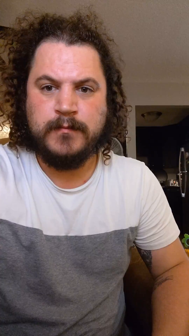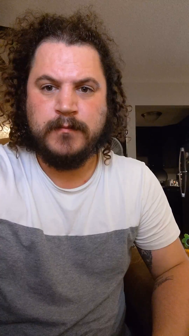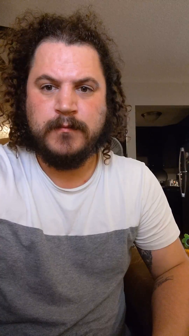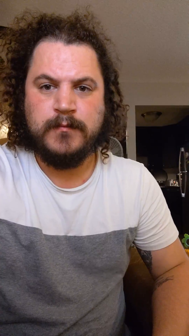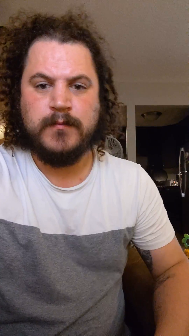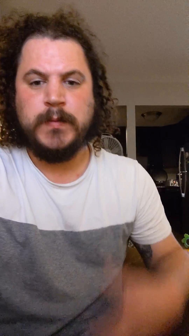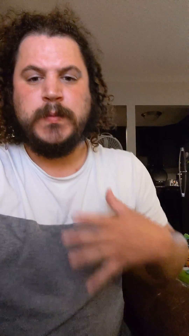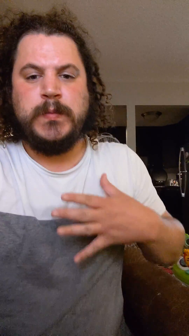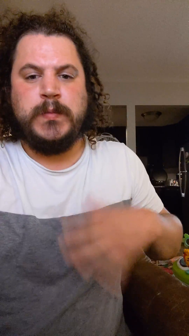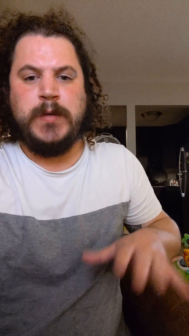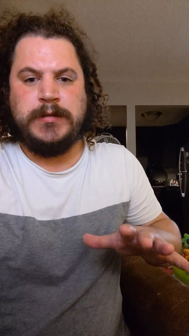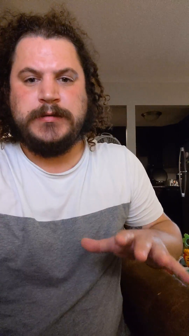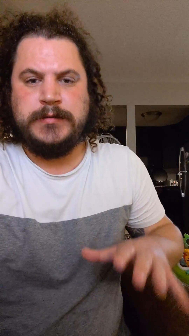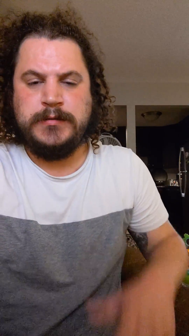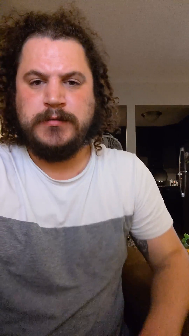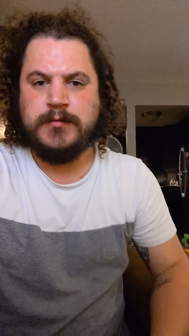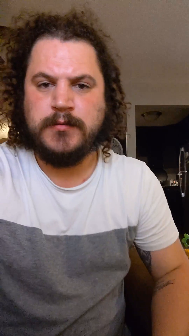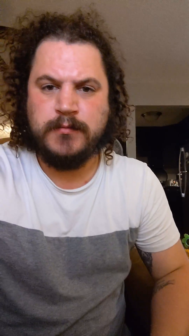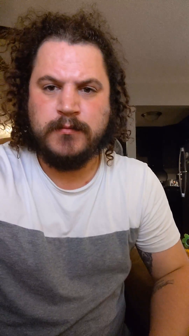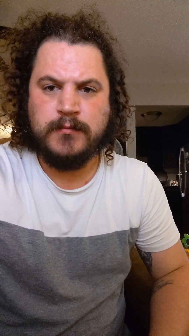dress